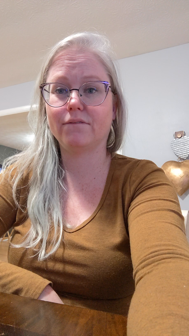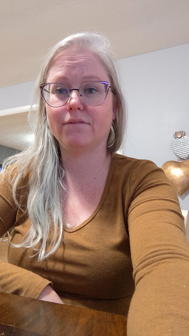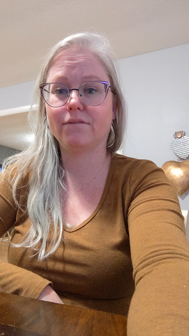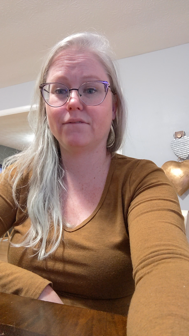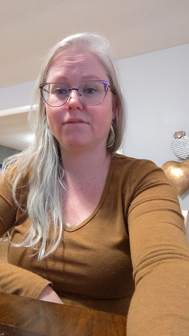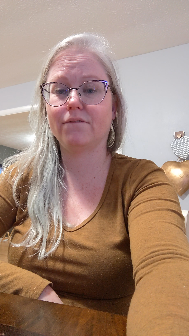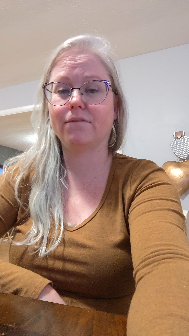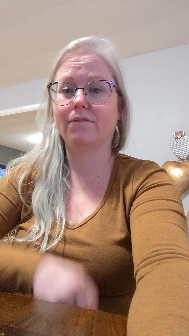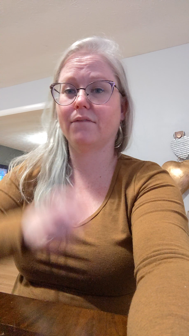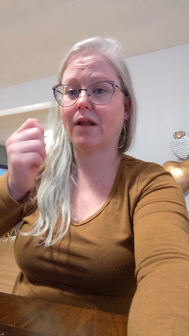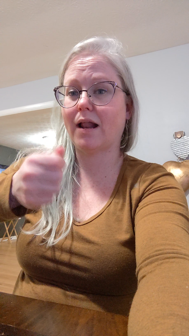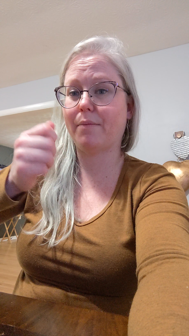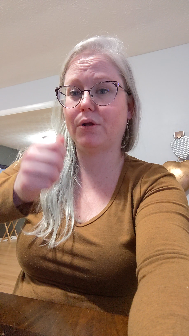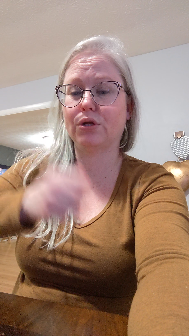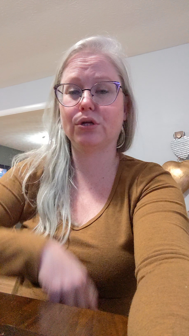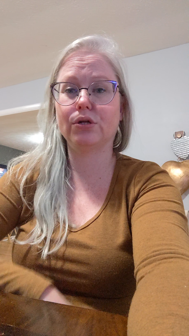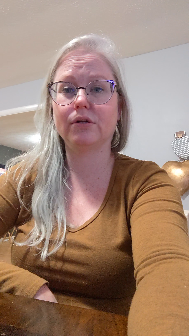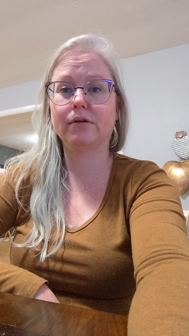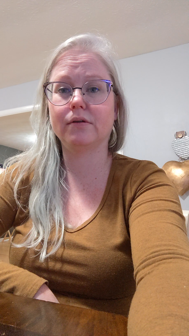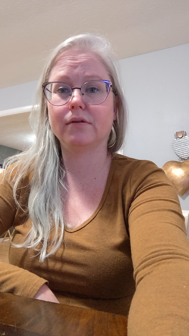hammer